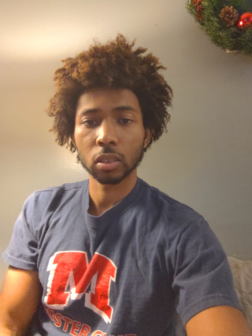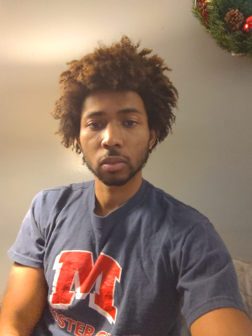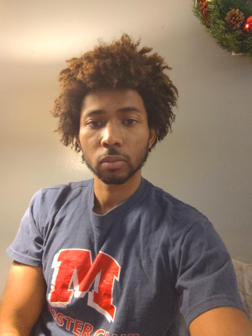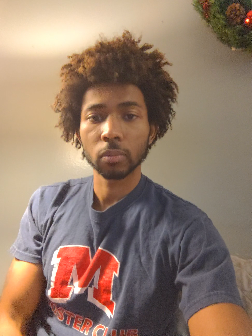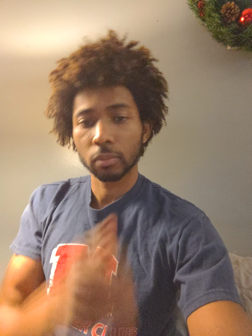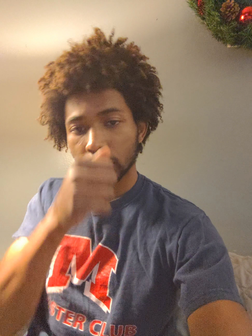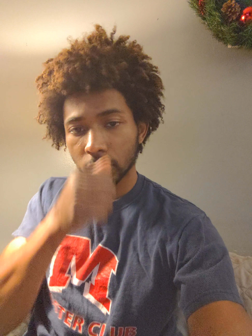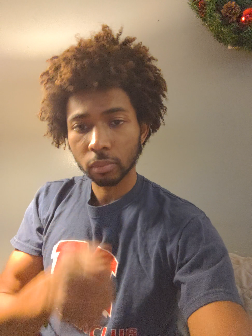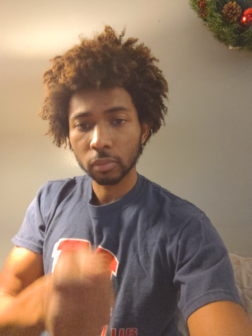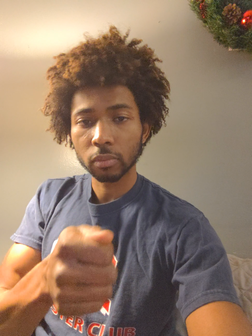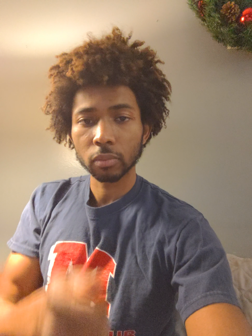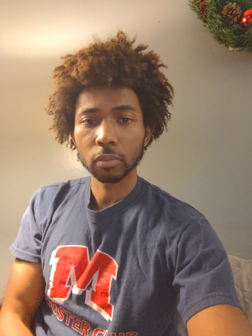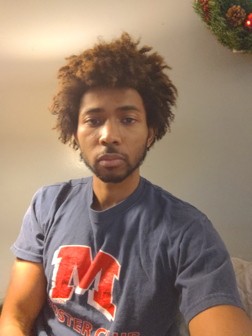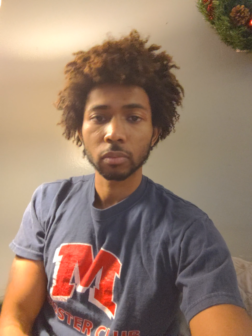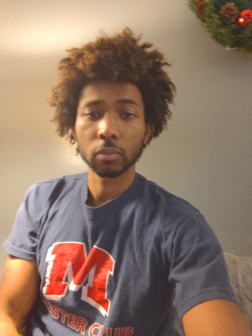hide